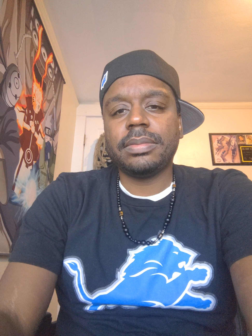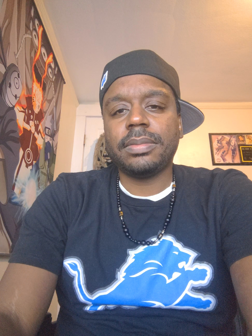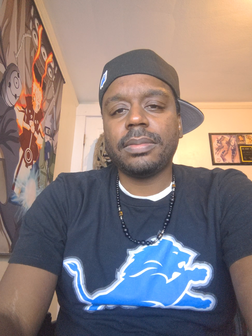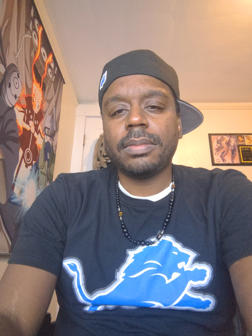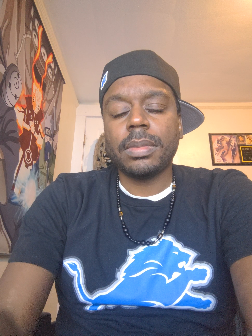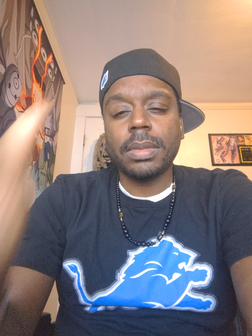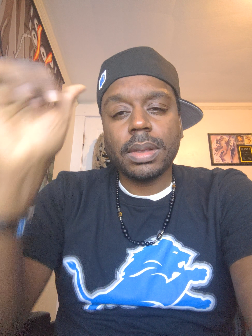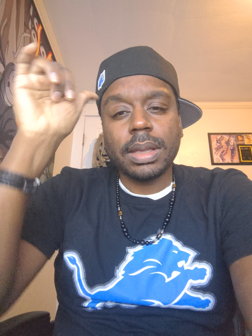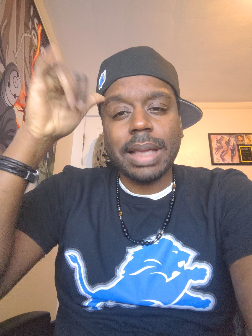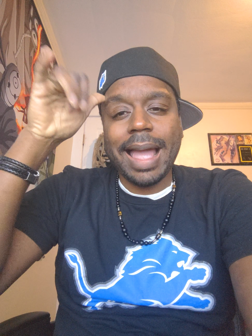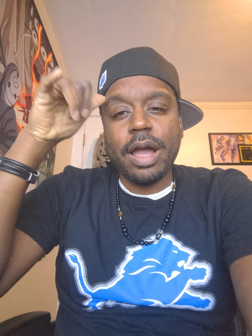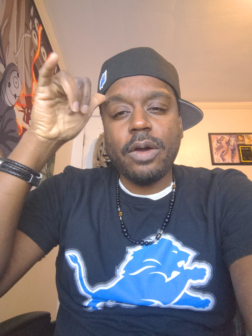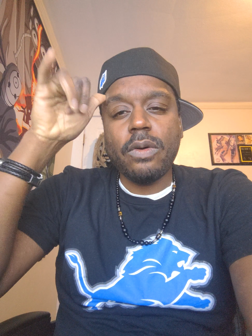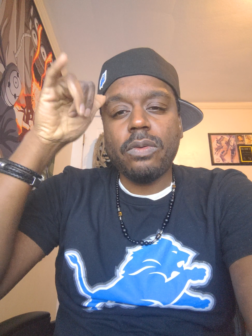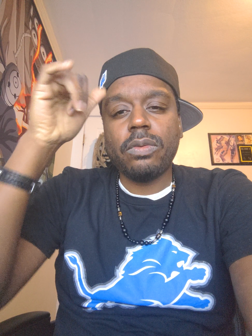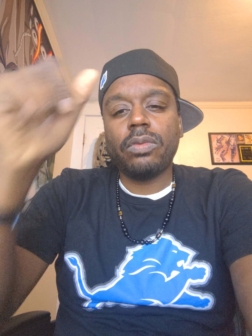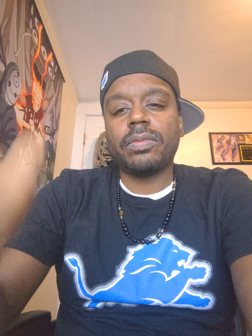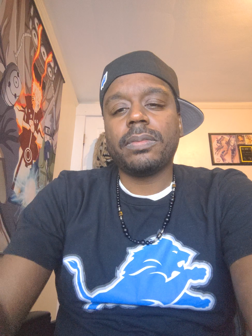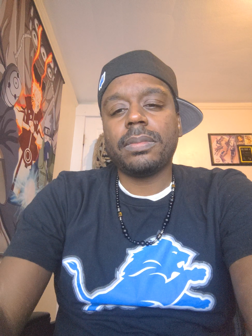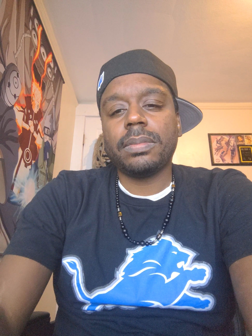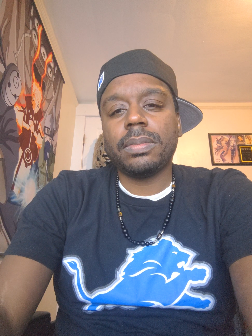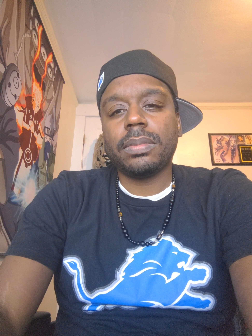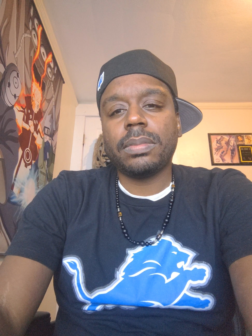cow